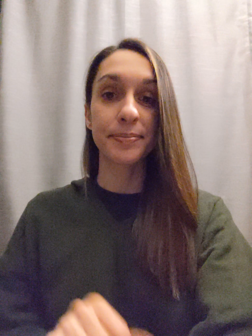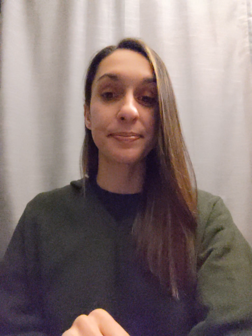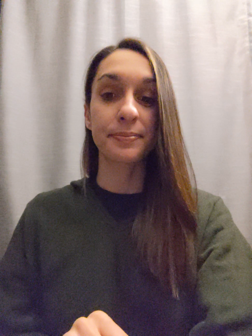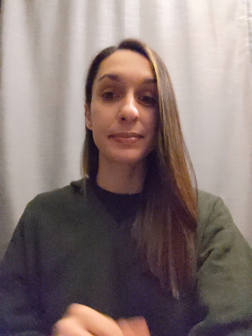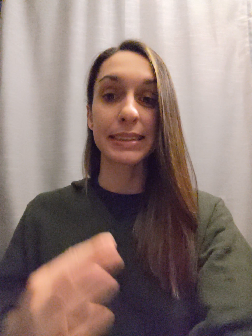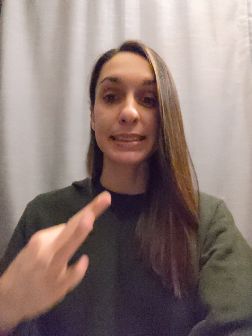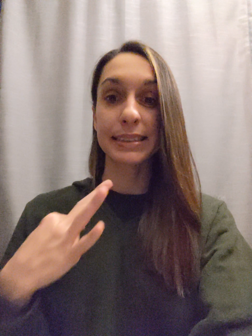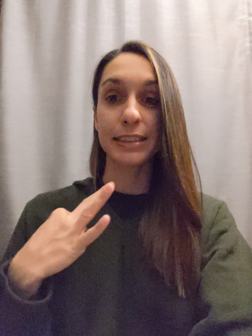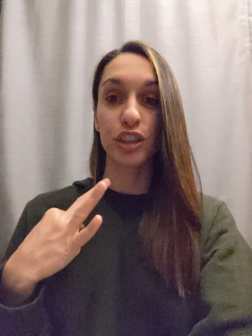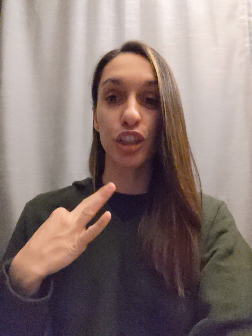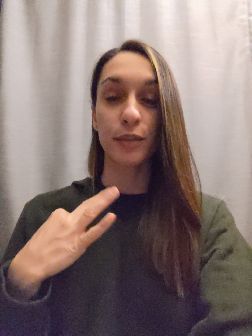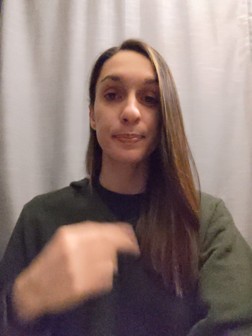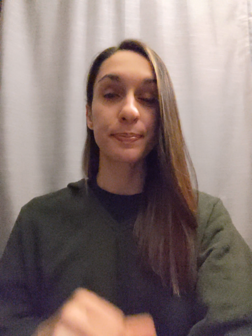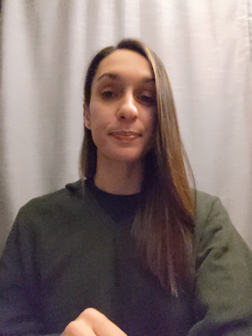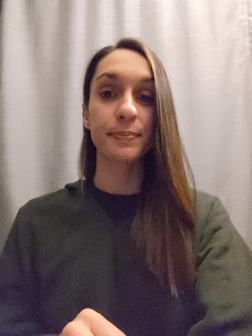shirt